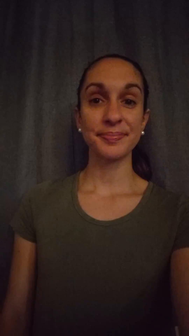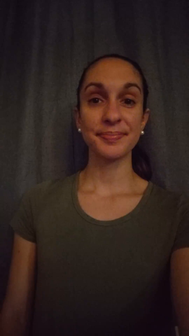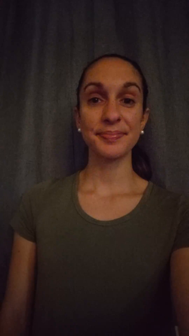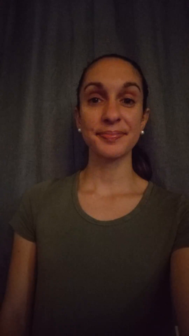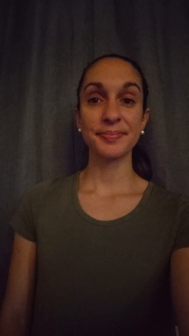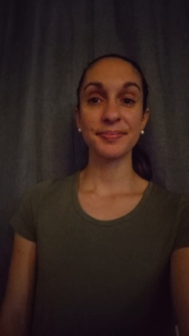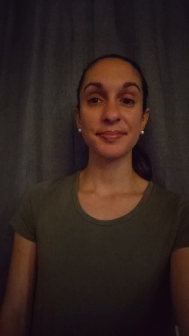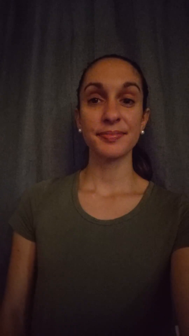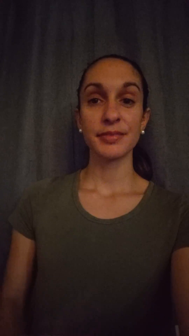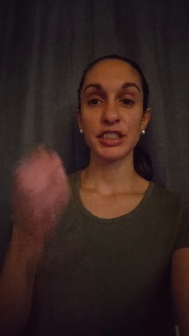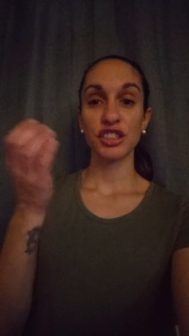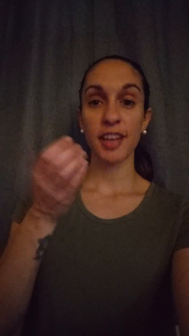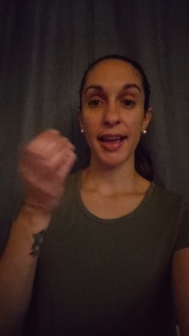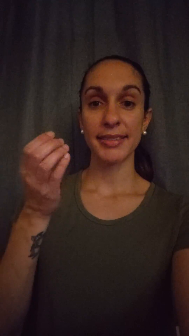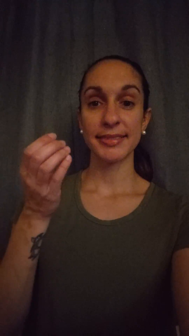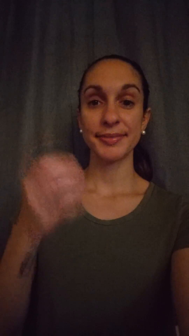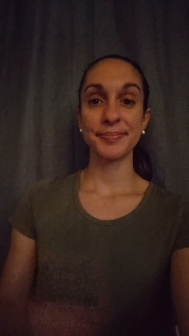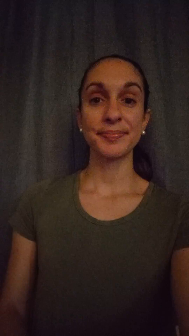shake